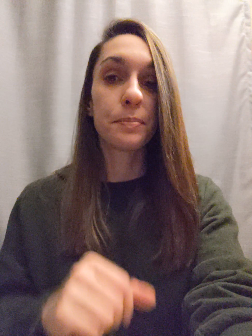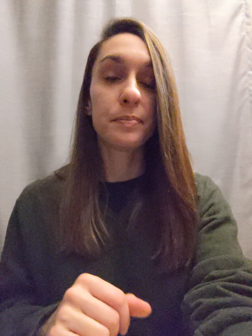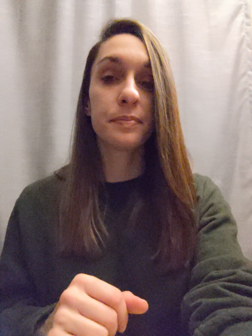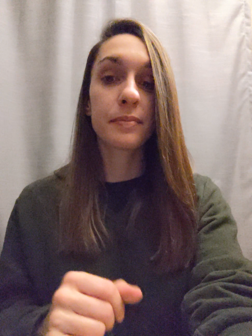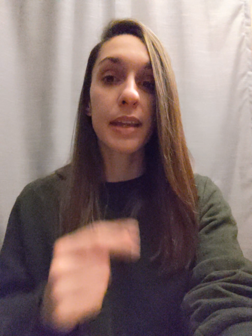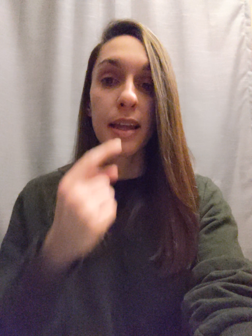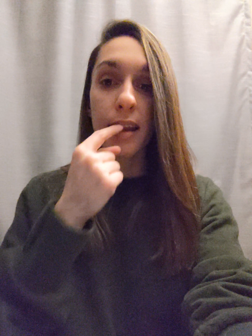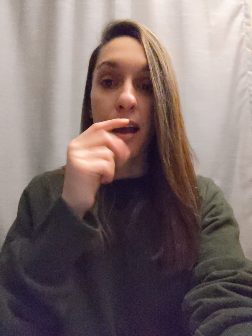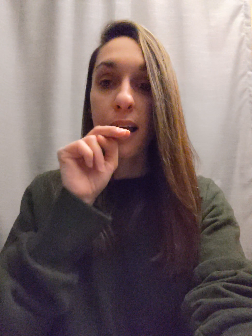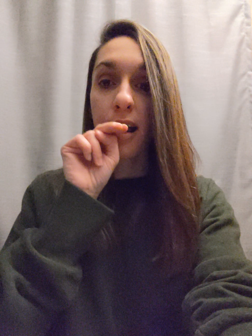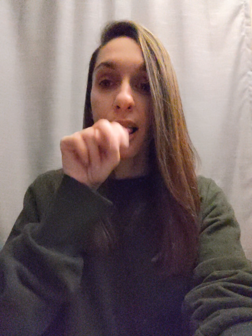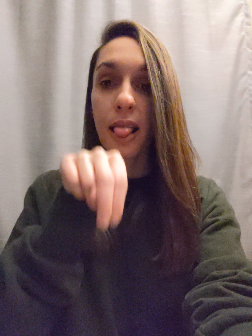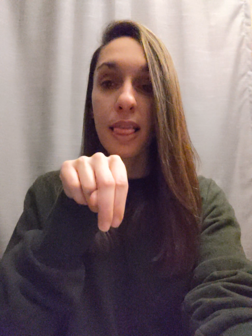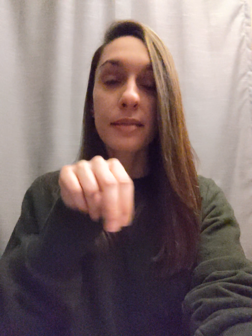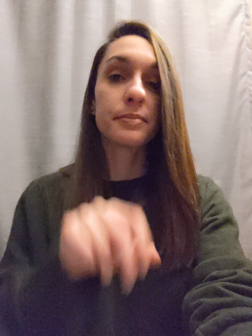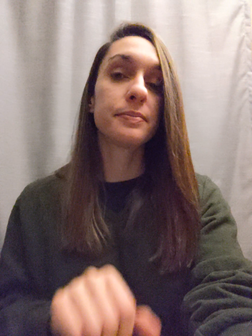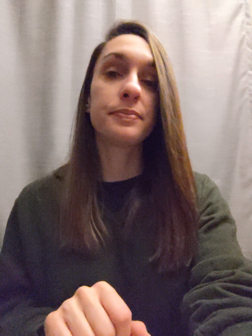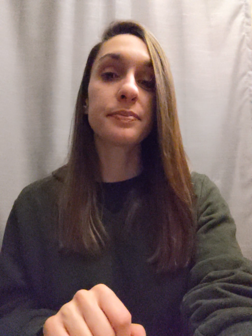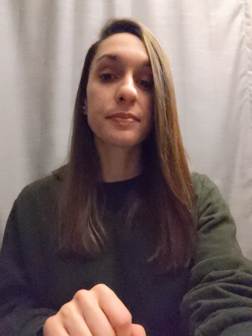tongue